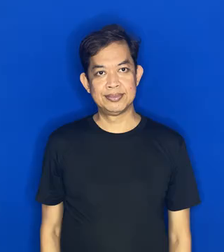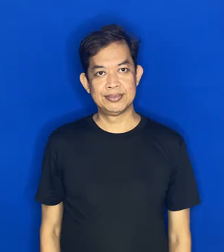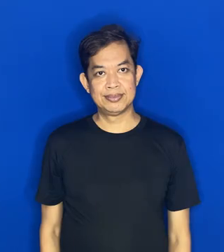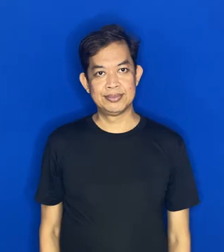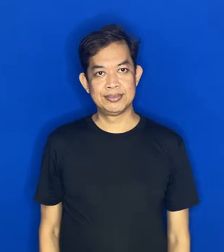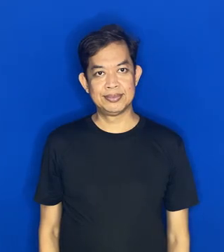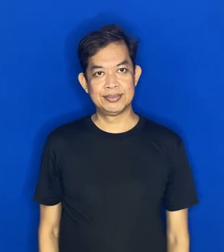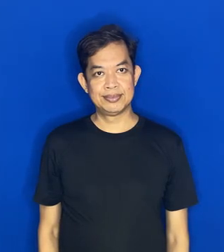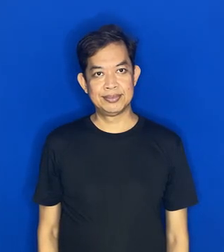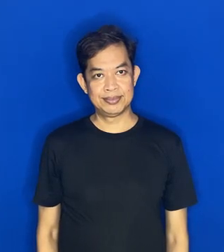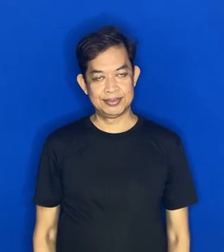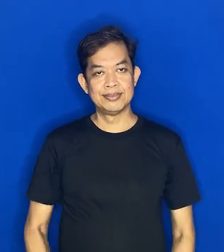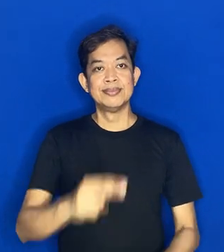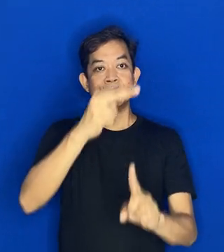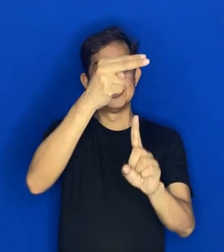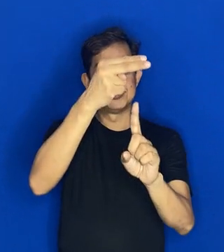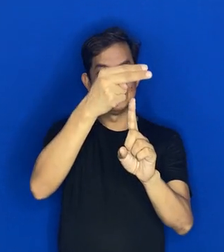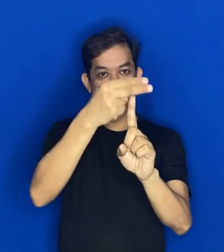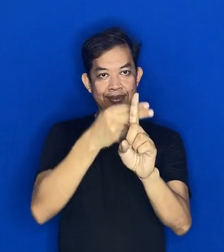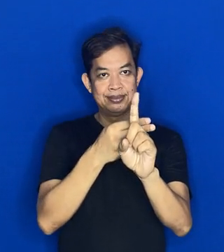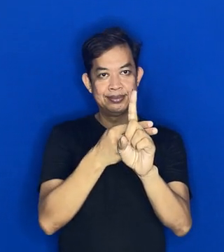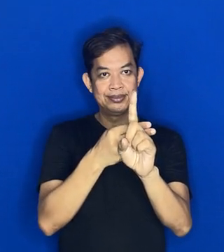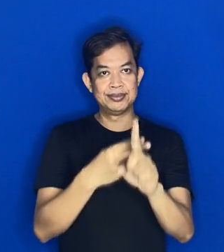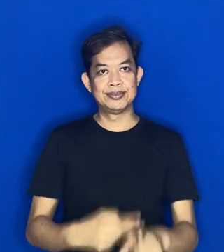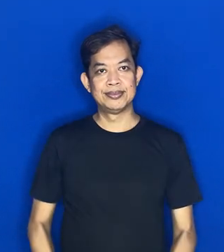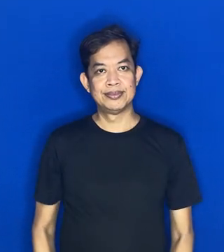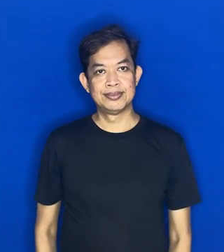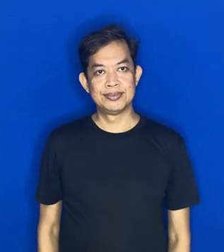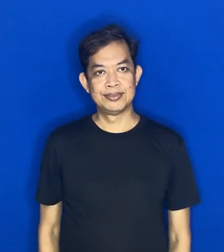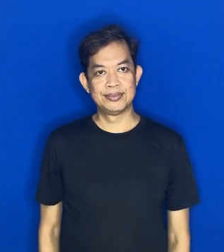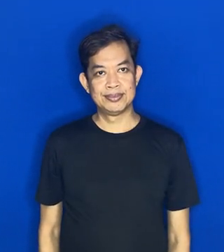november